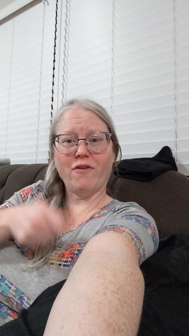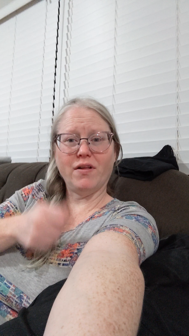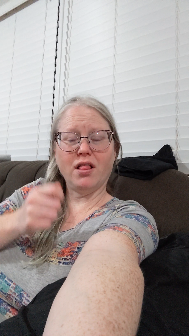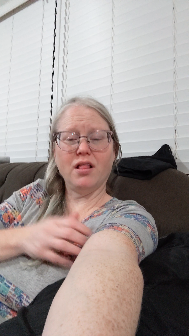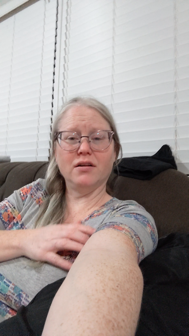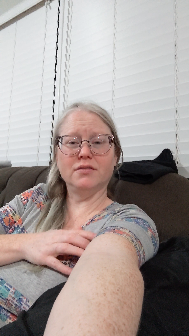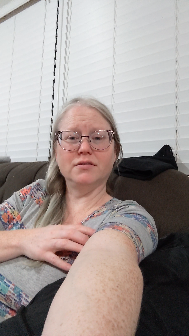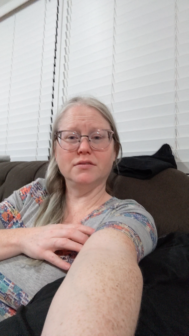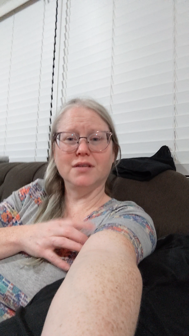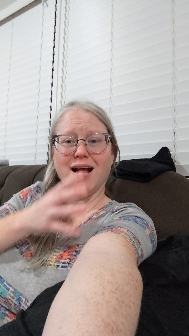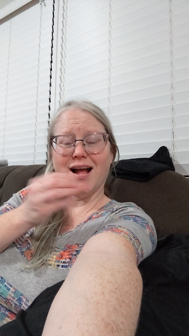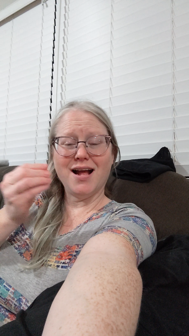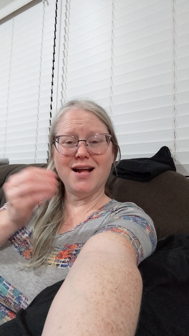and